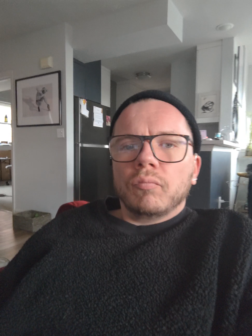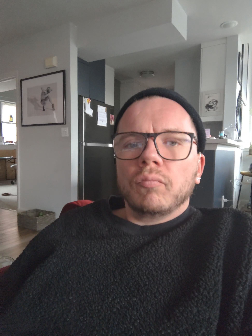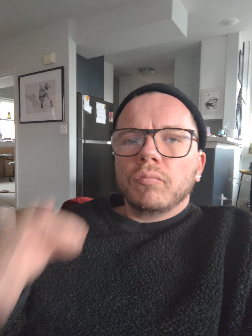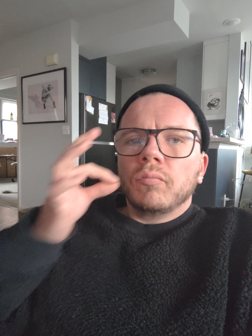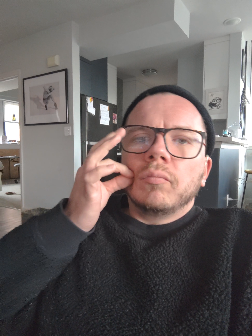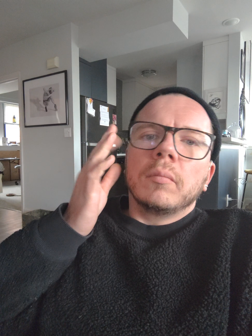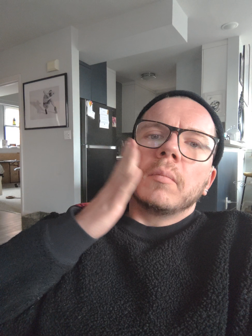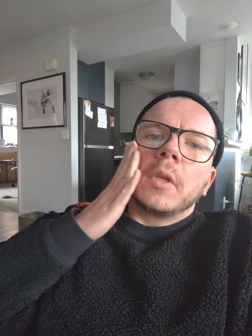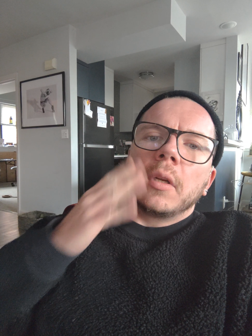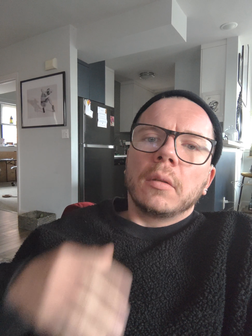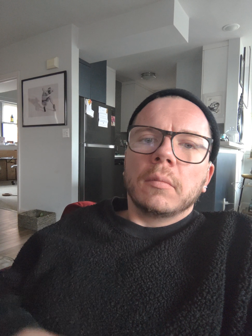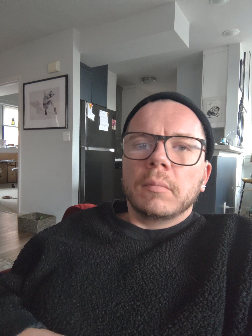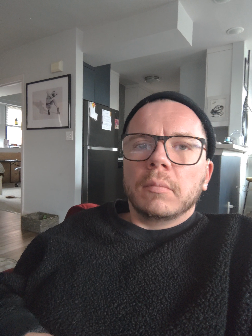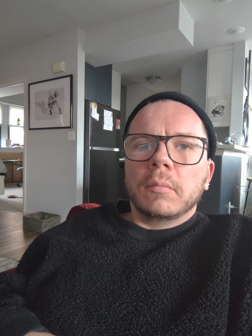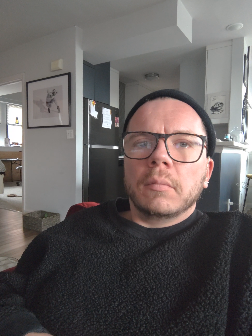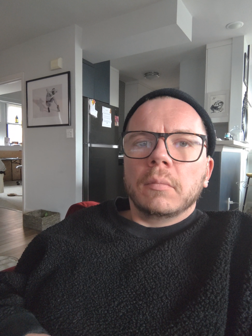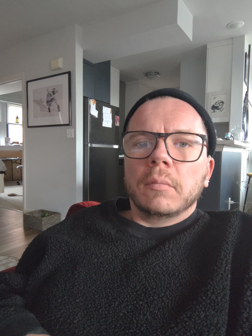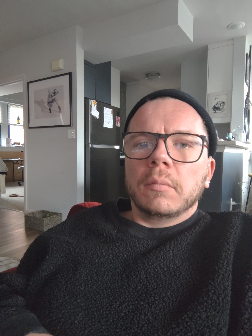bee